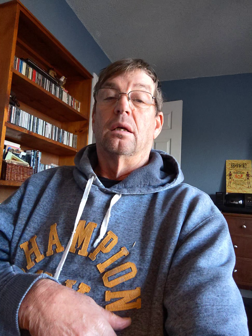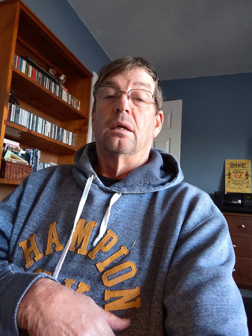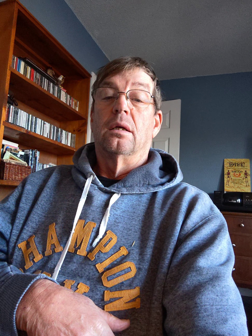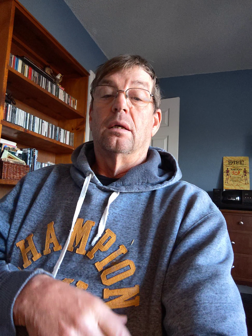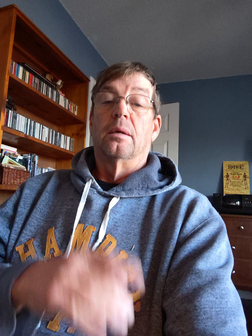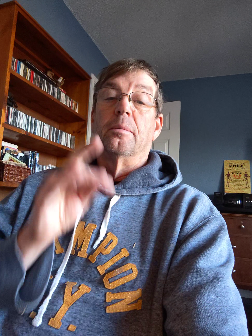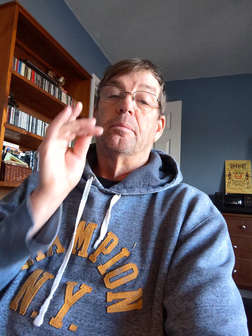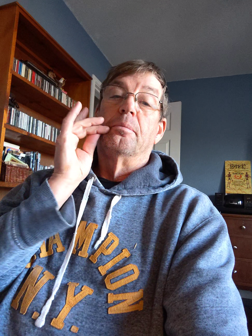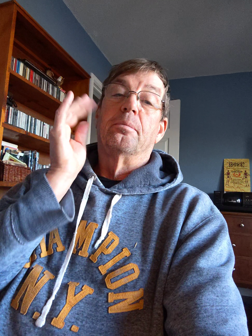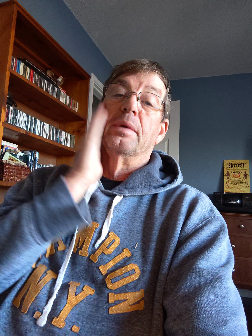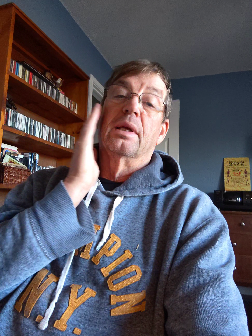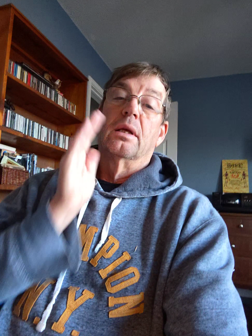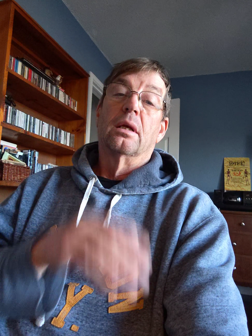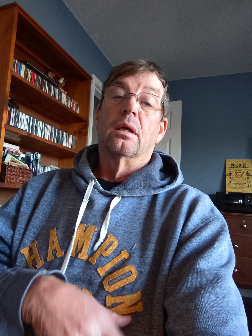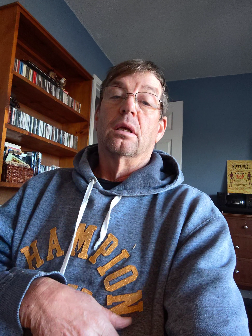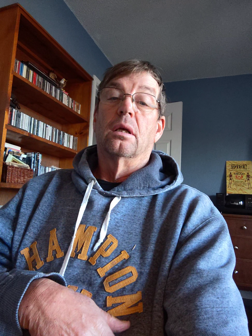bee